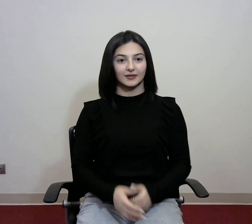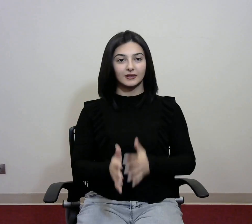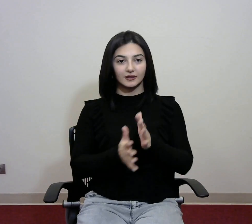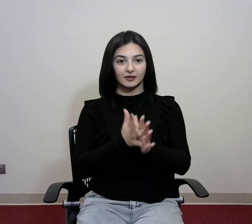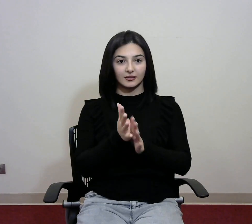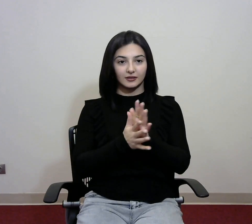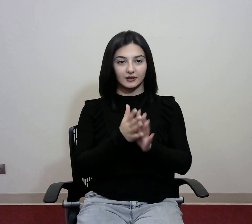işarə